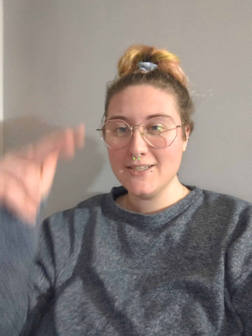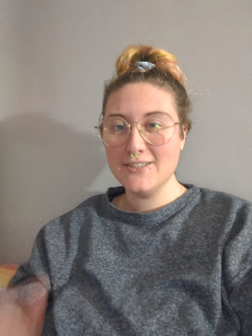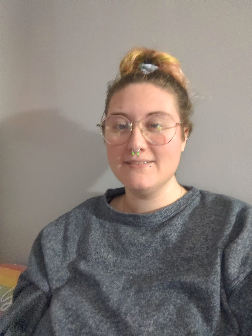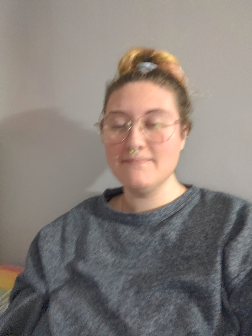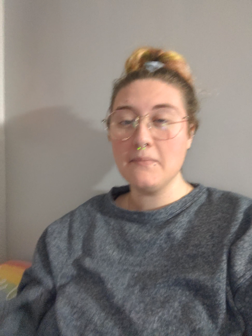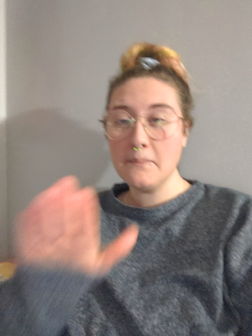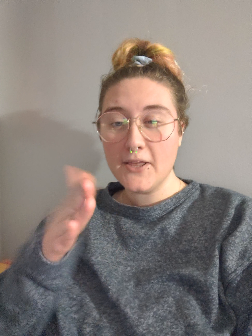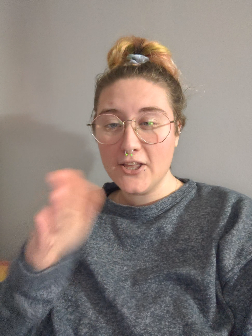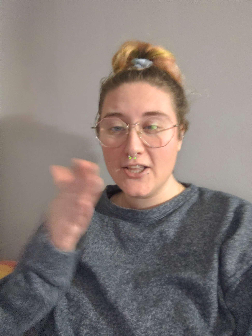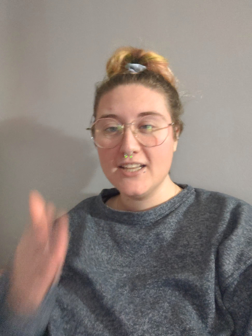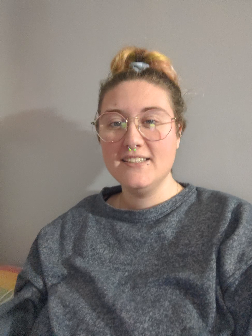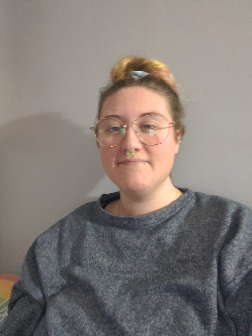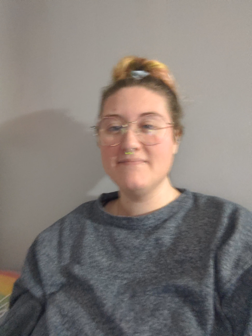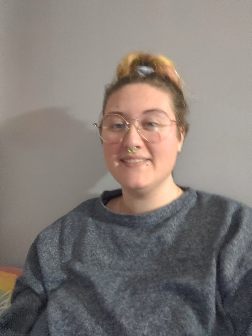book